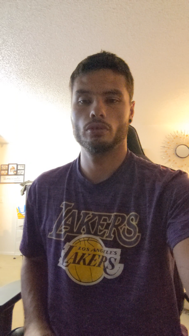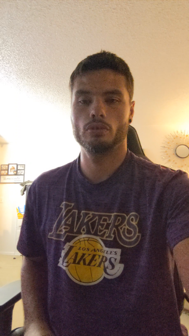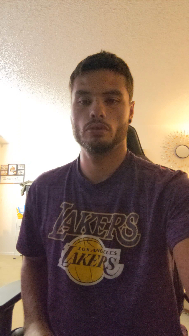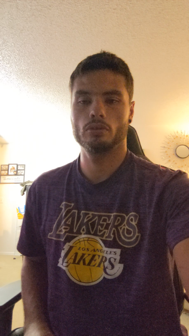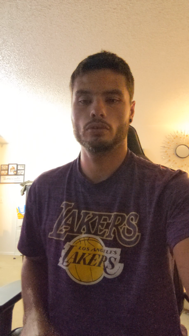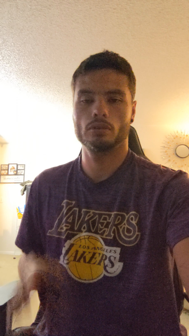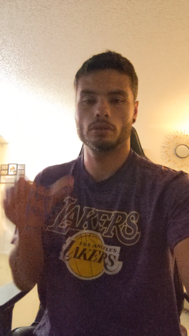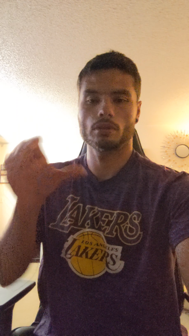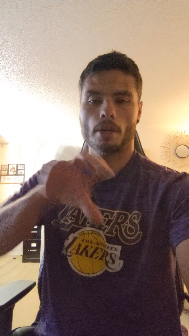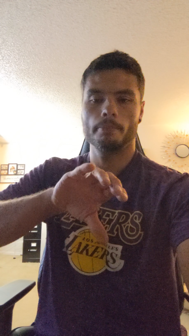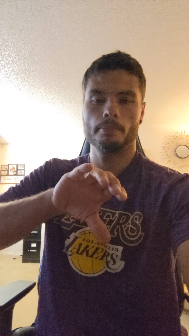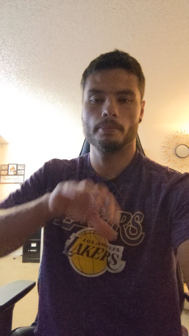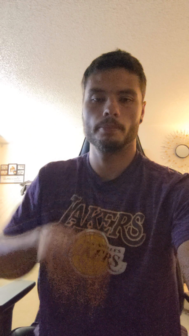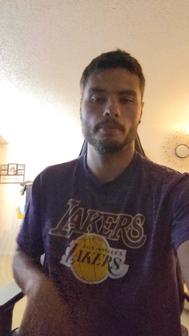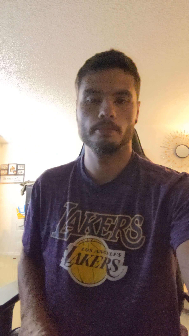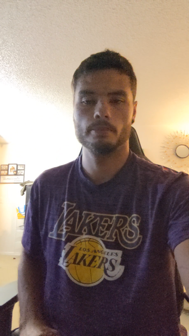dump